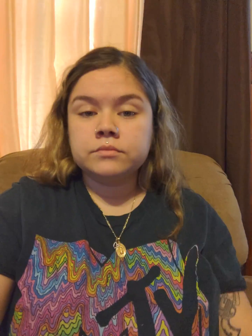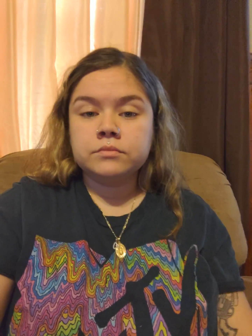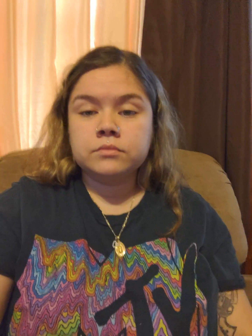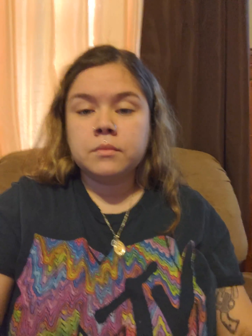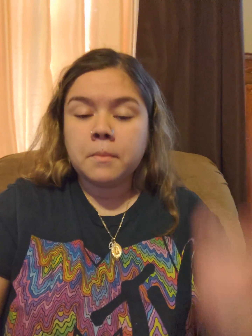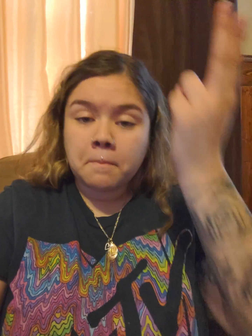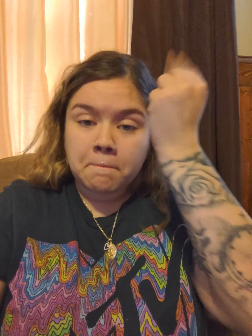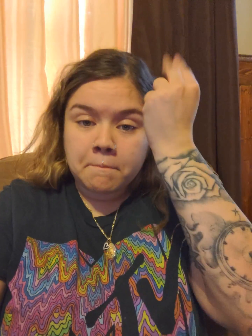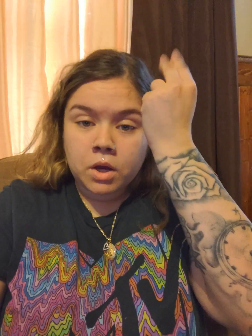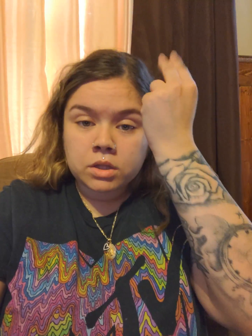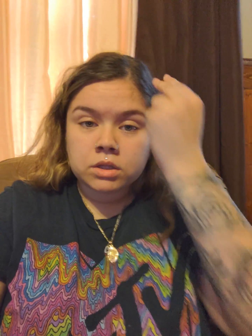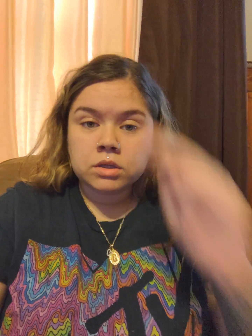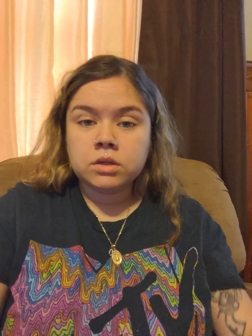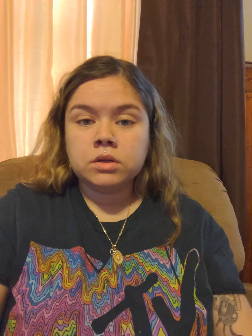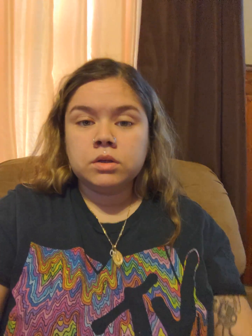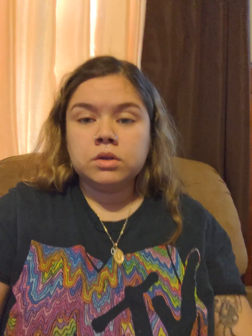bunny